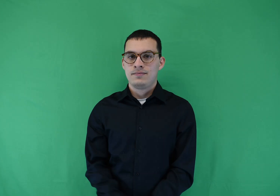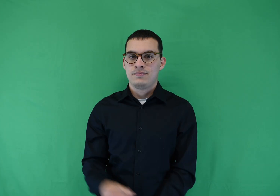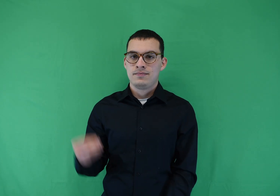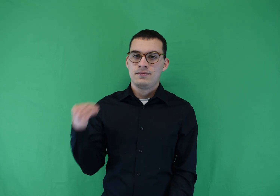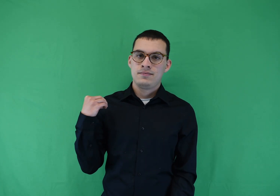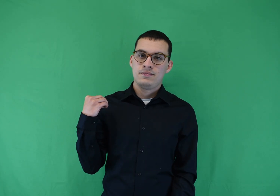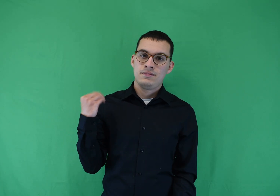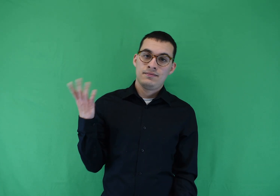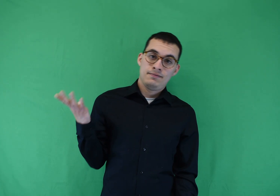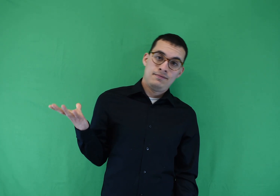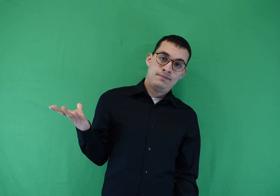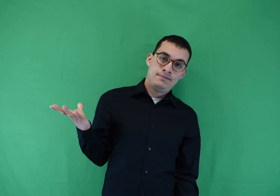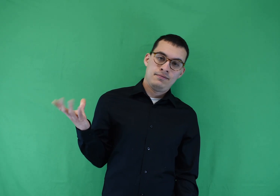cuánto